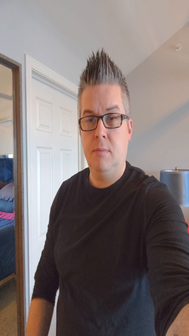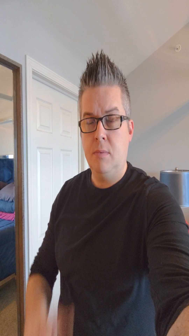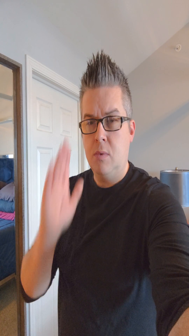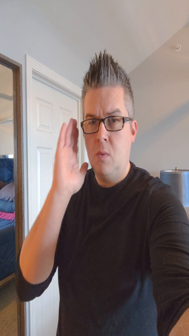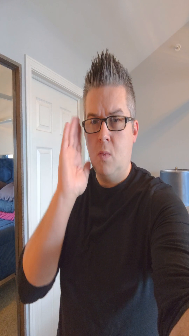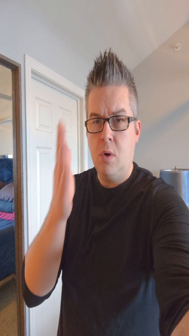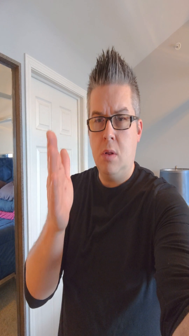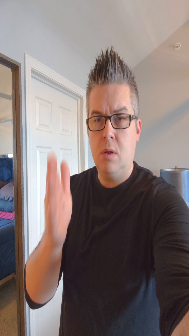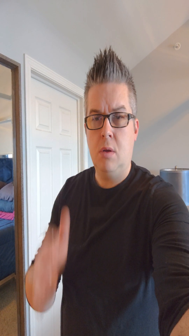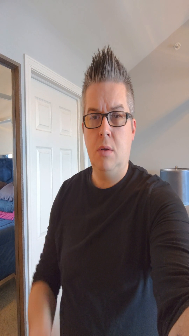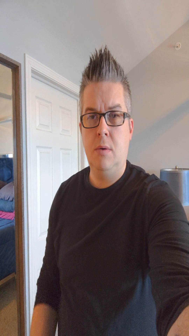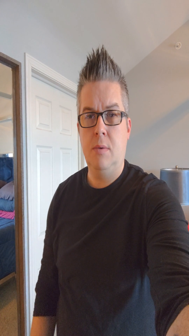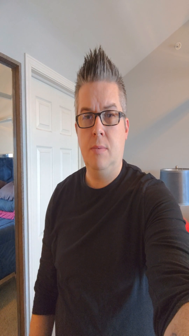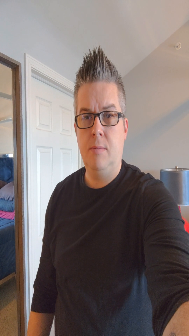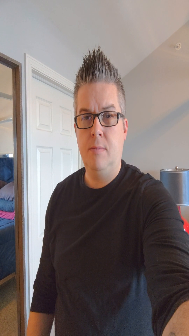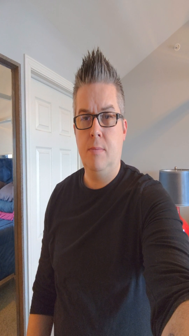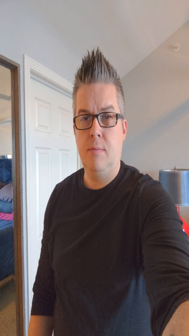will